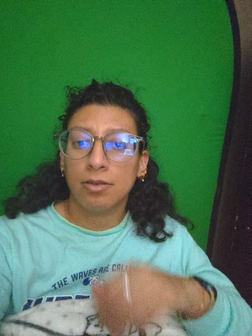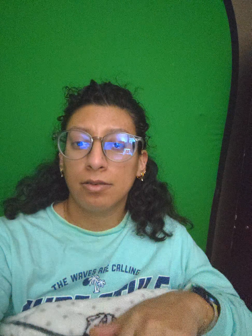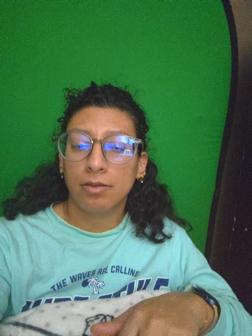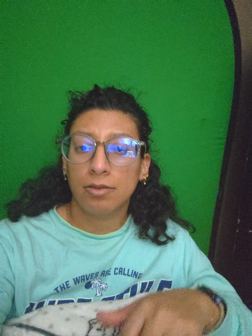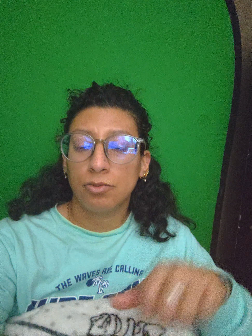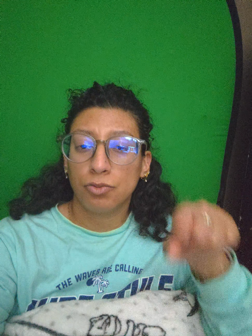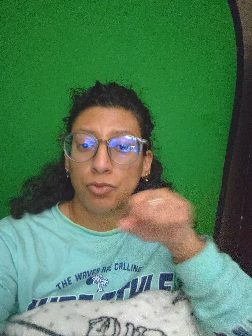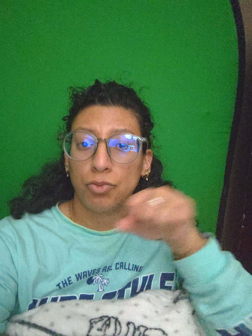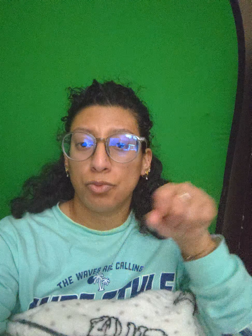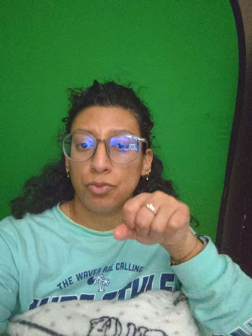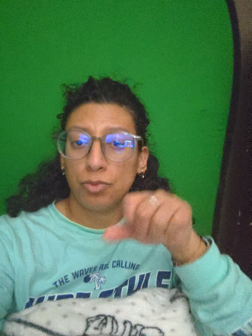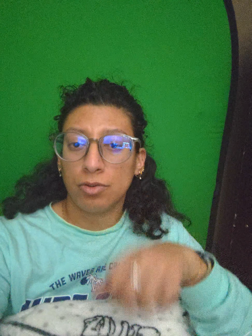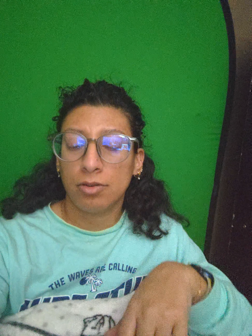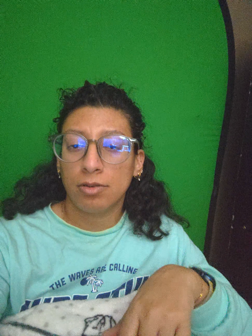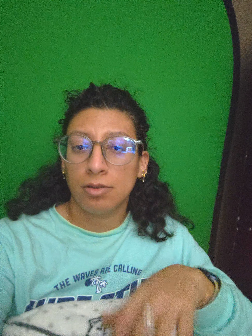shoe